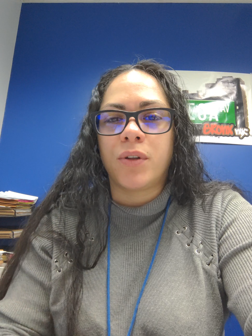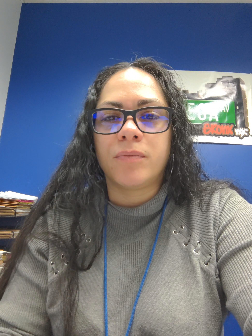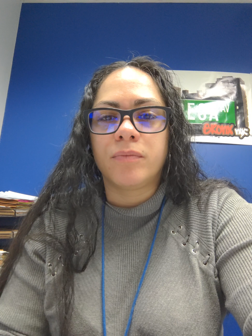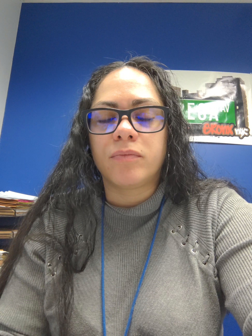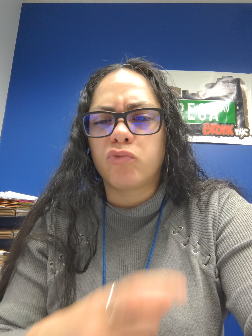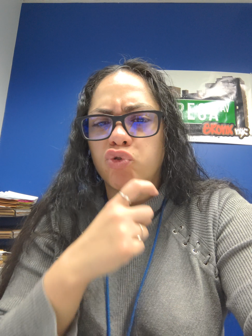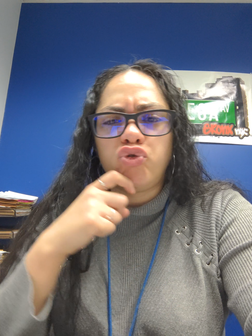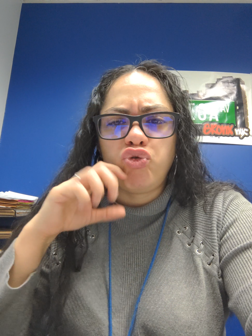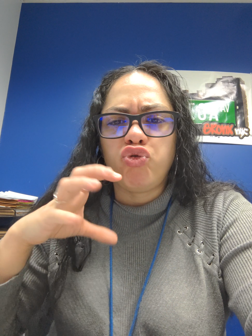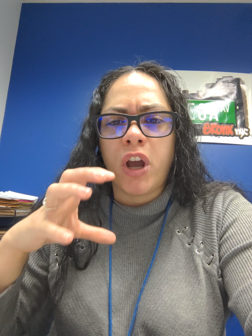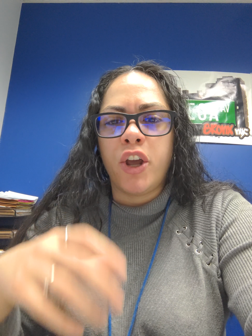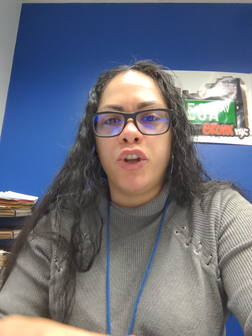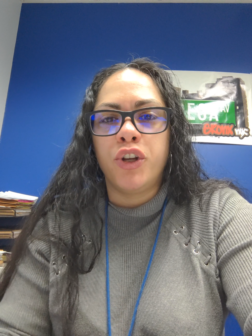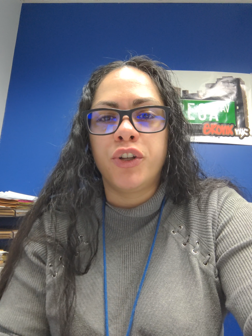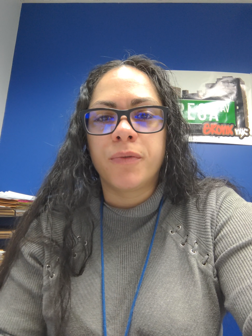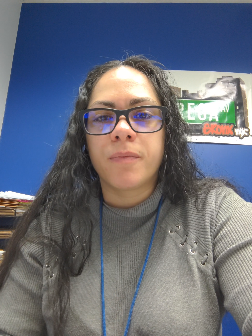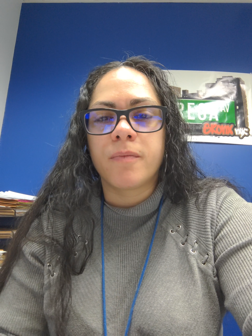dryer